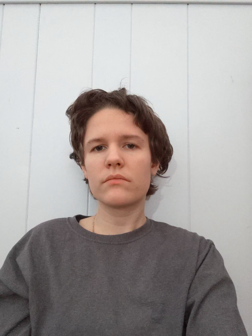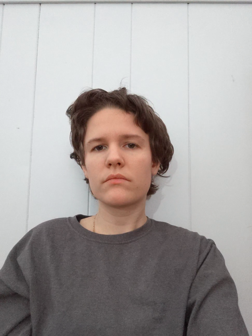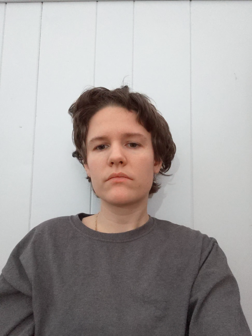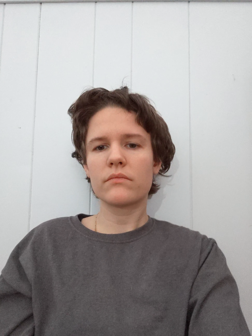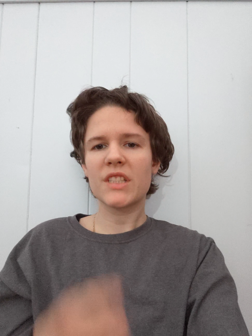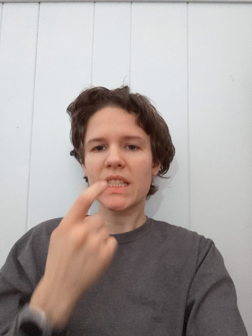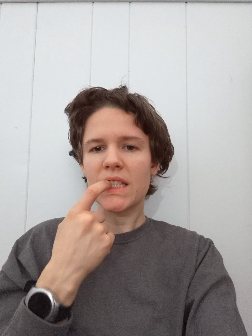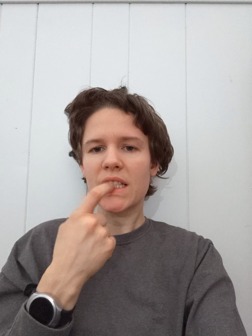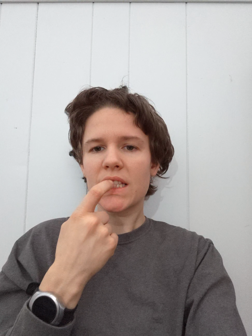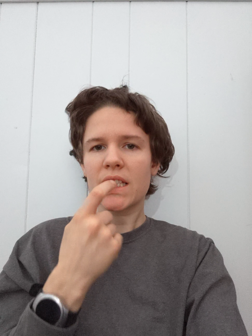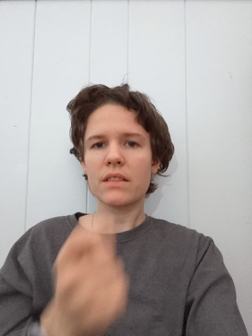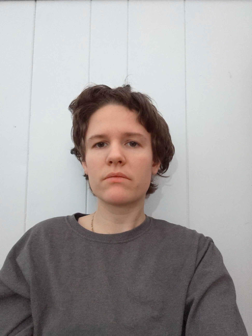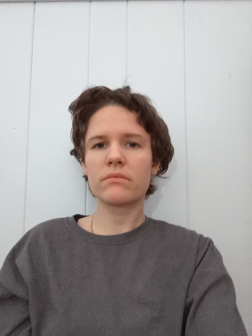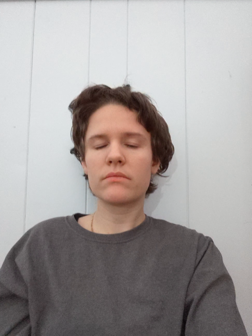tooth